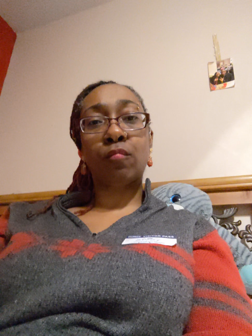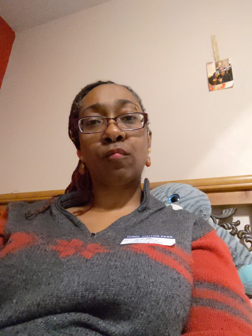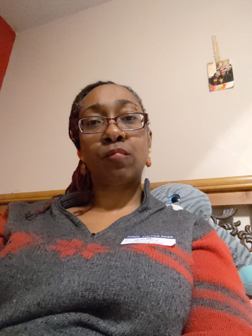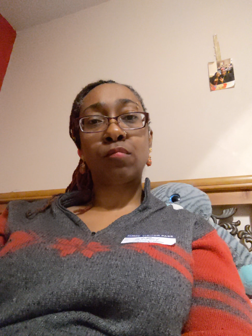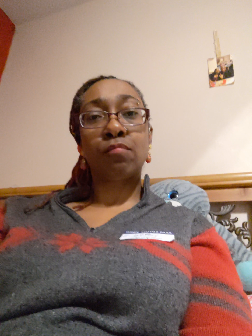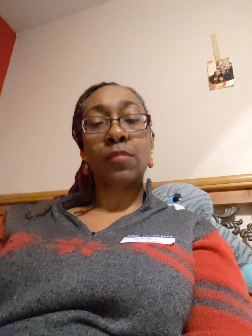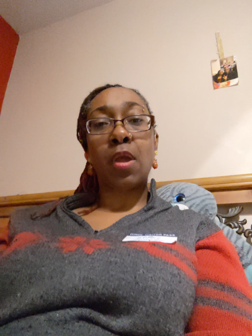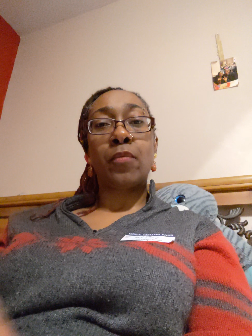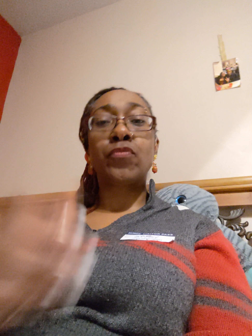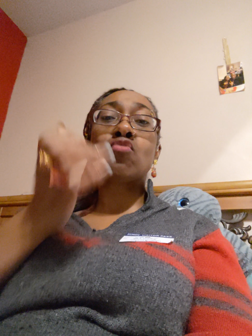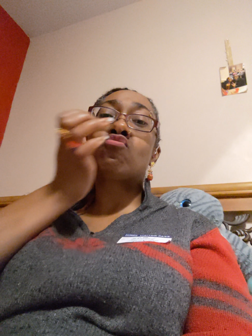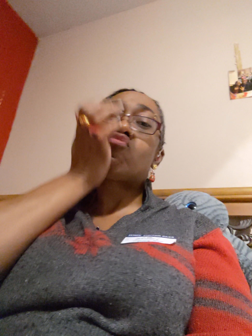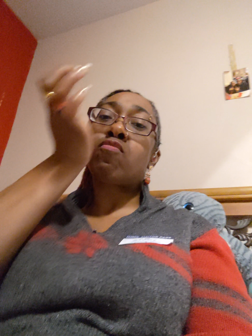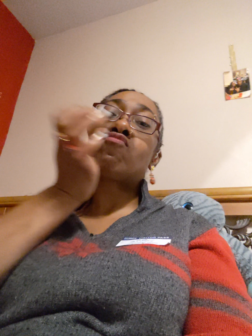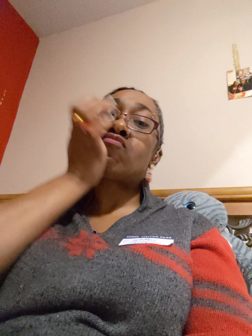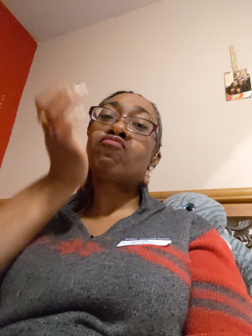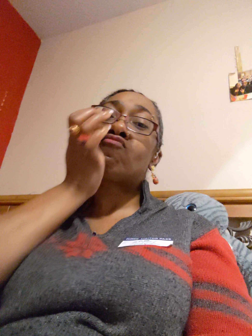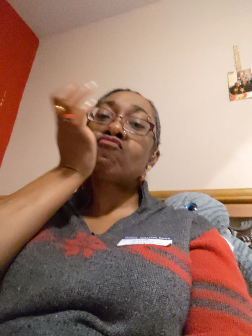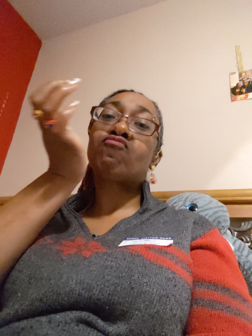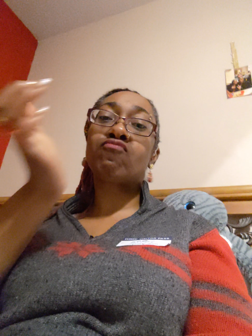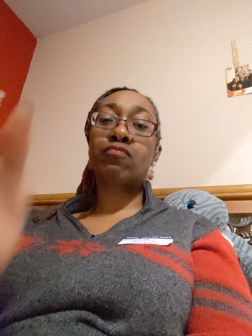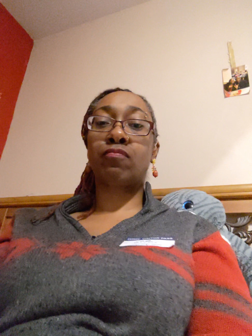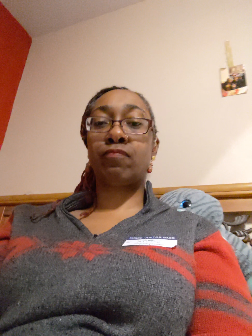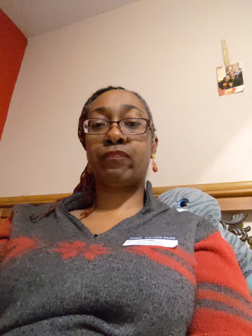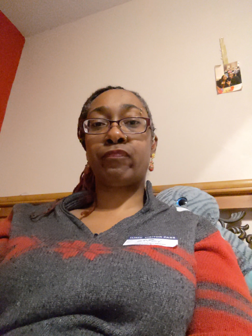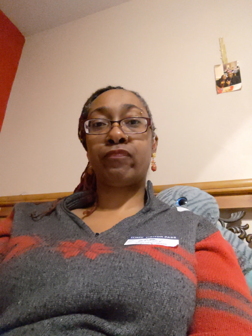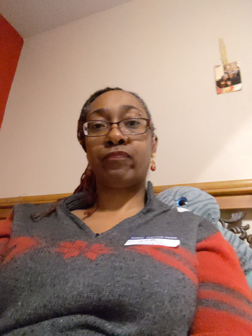grass